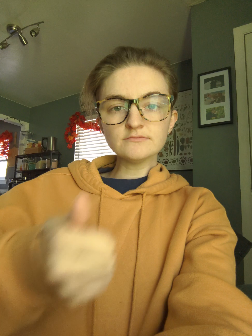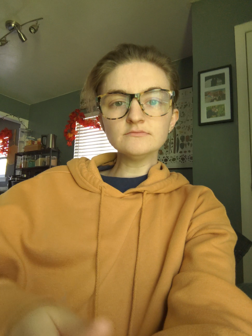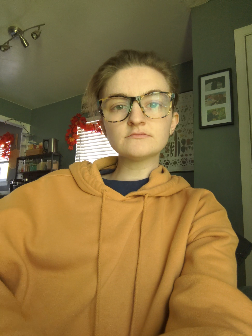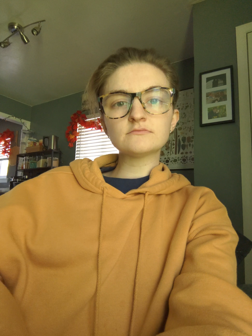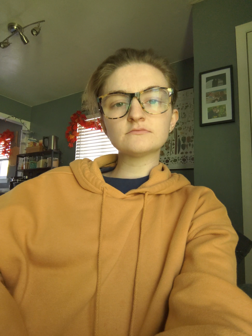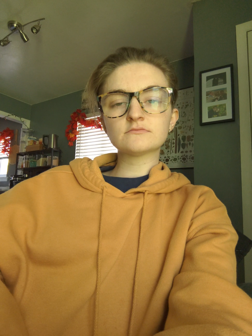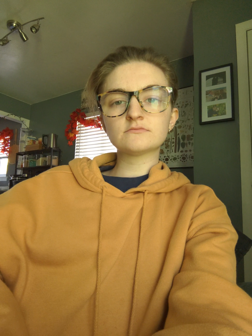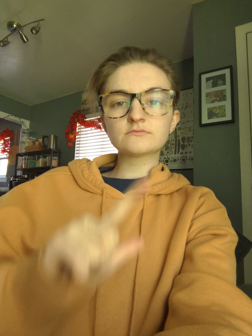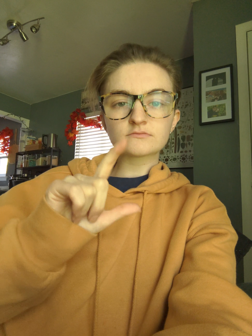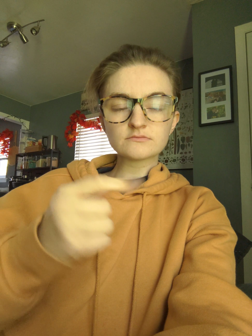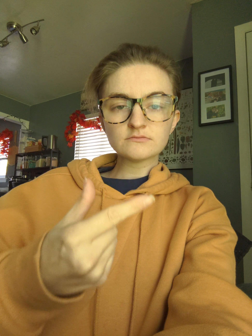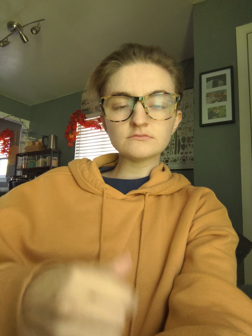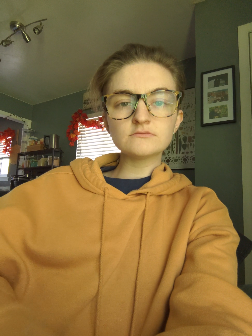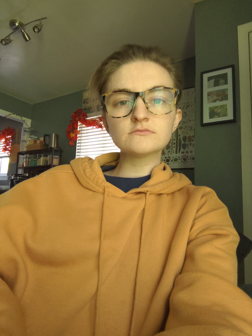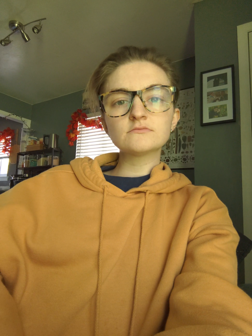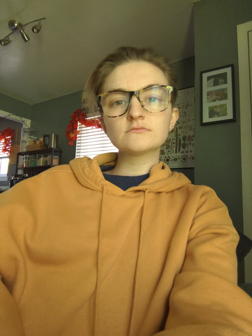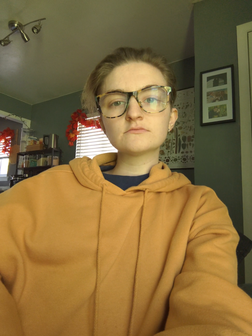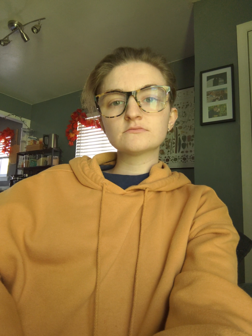leg